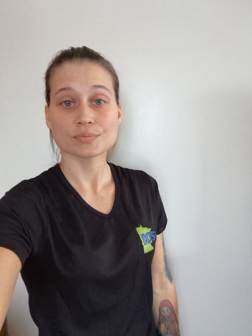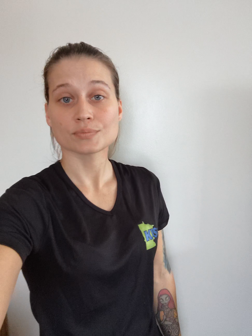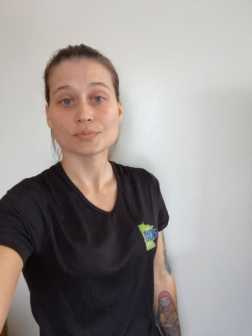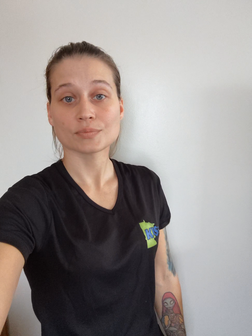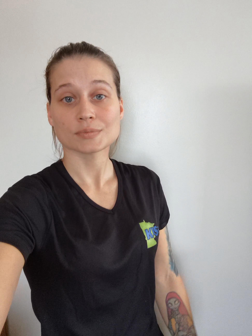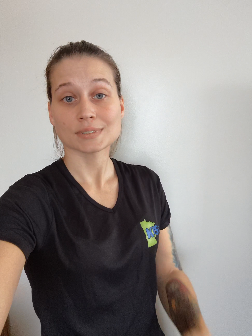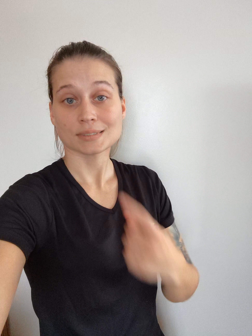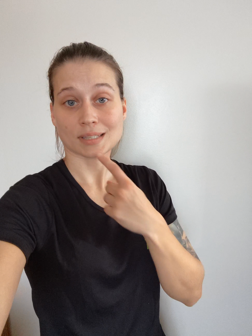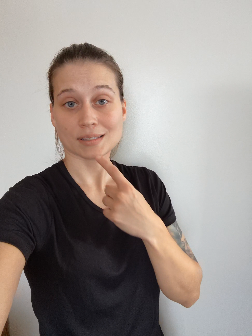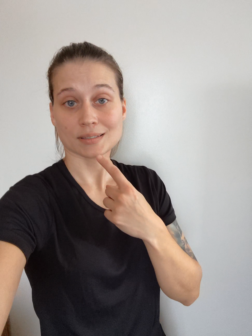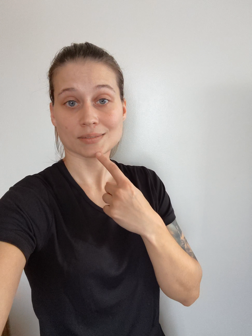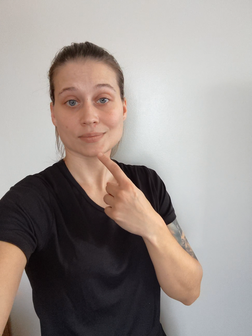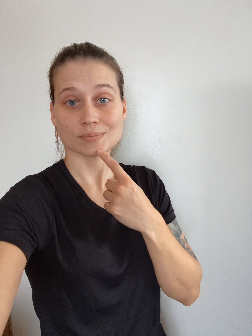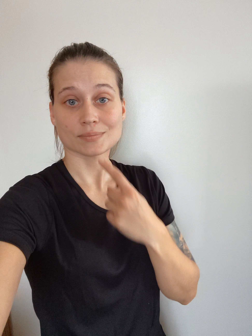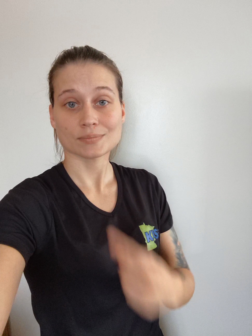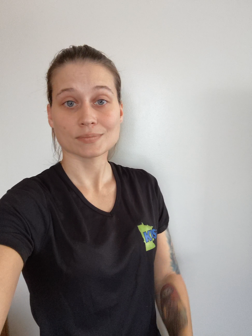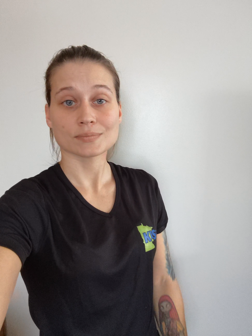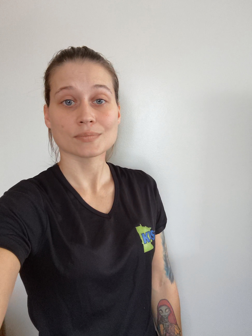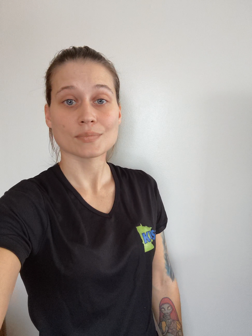say